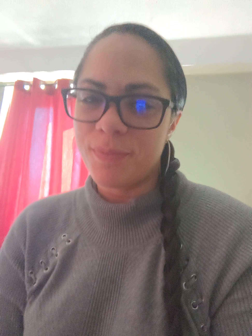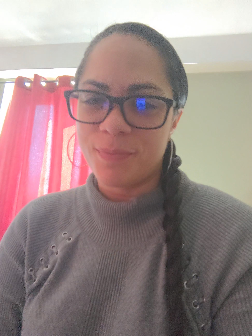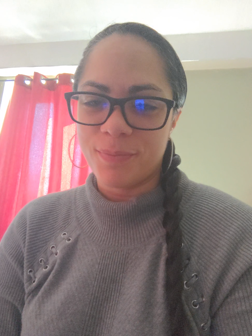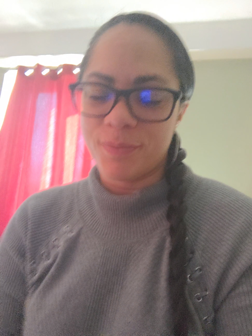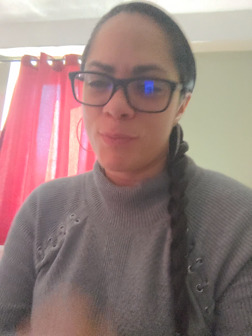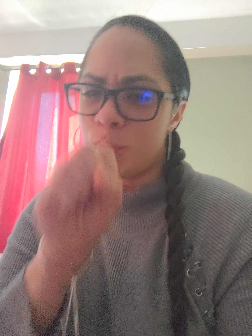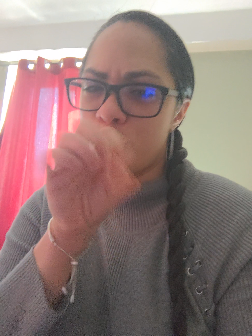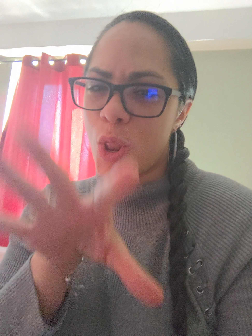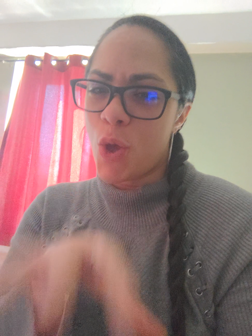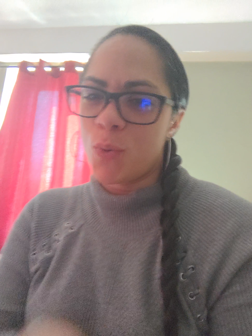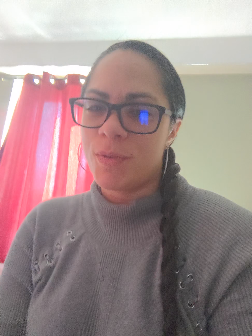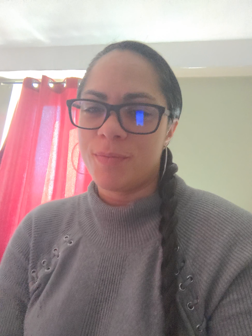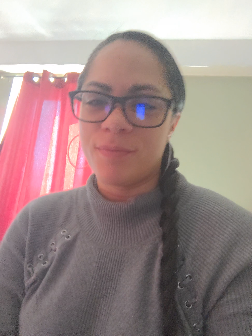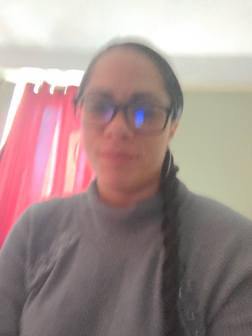blow